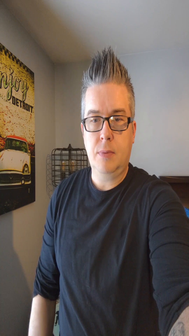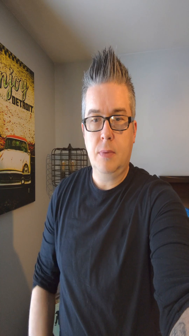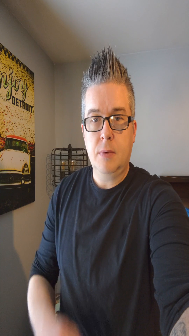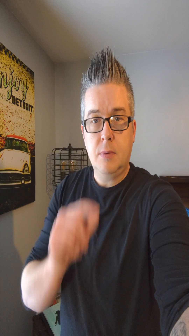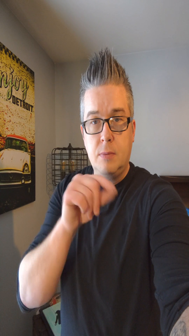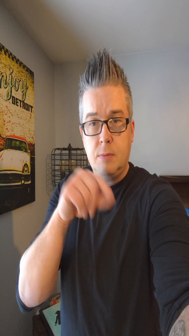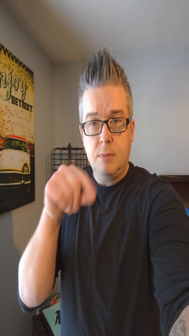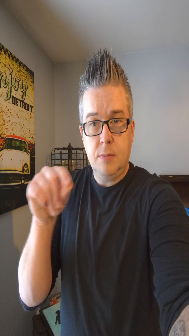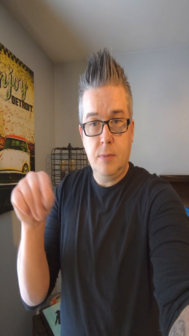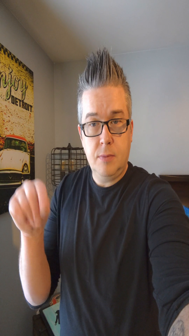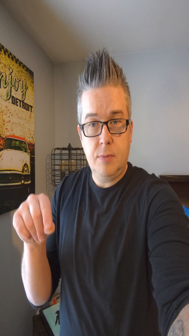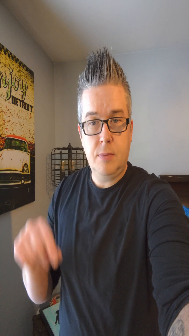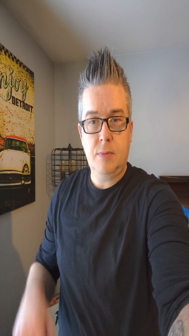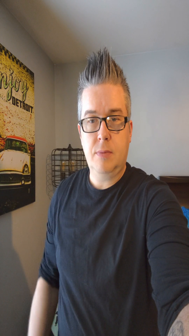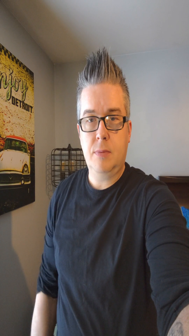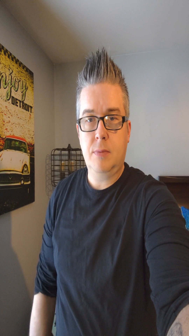pen